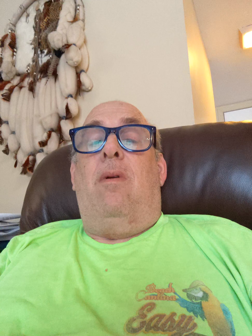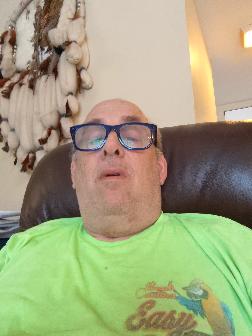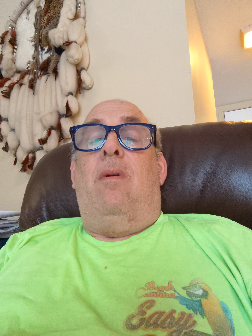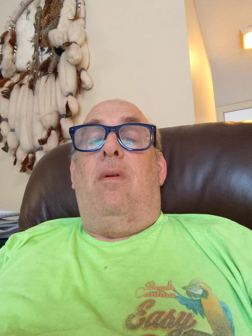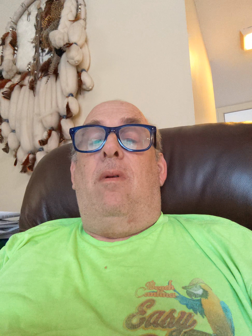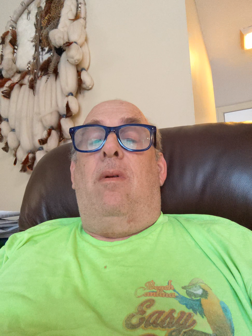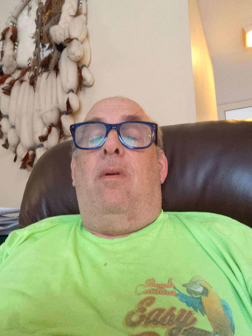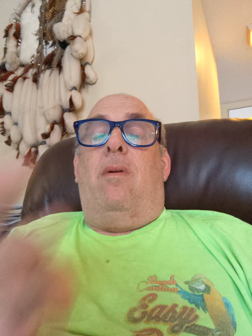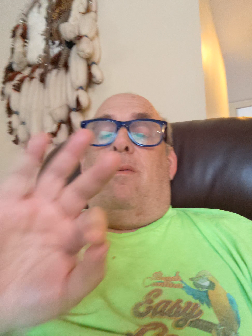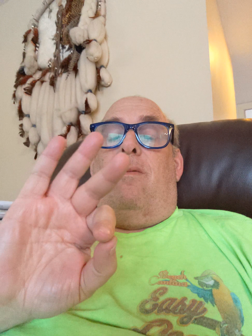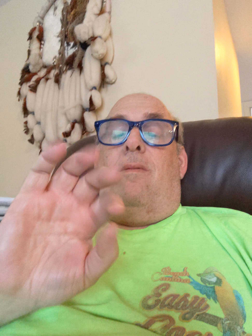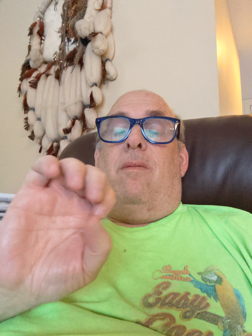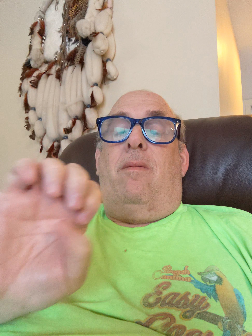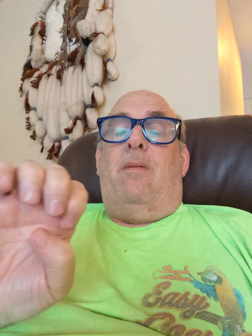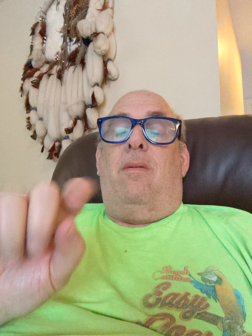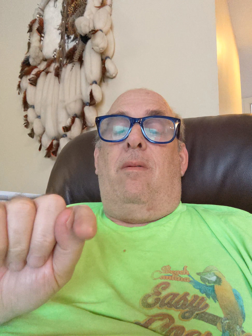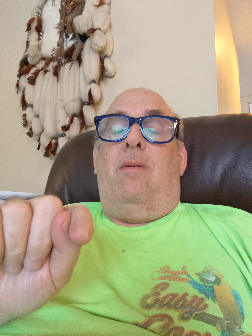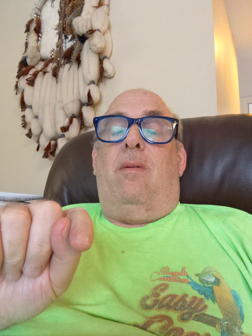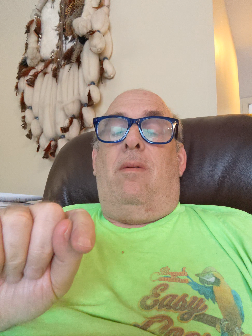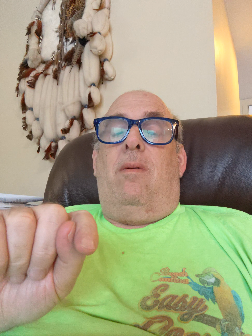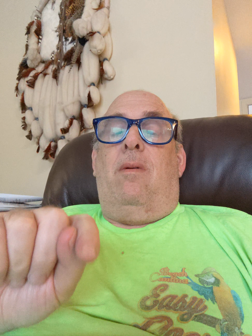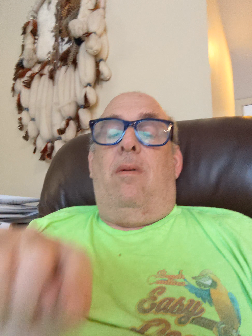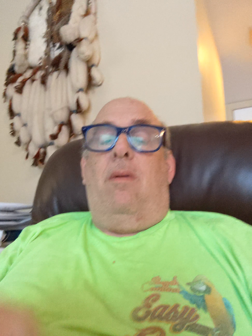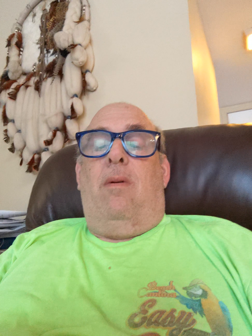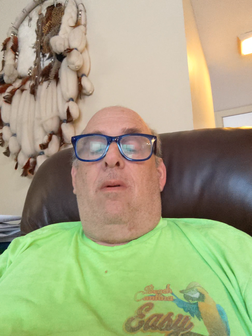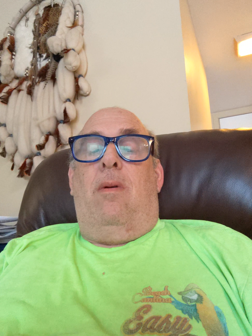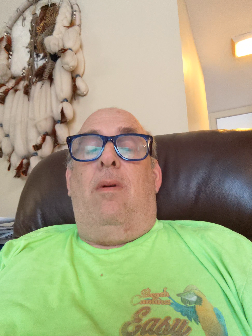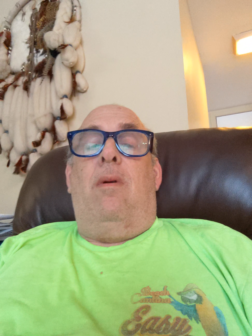feet